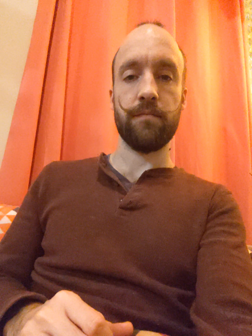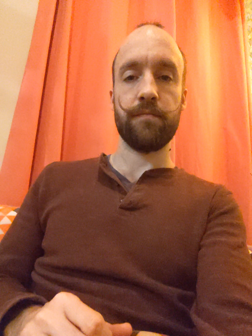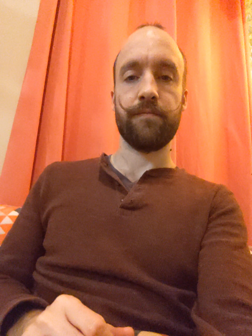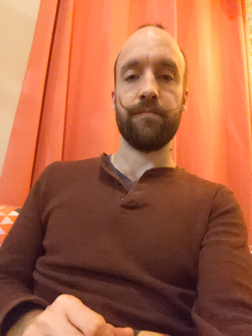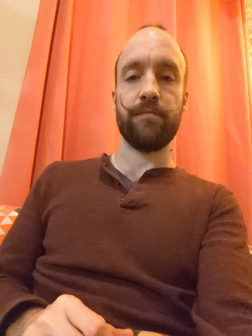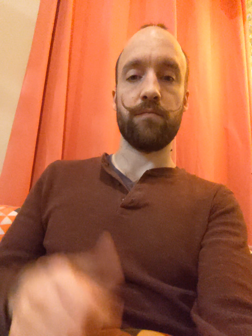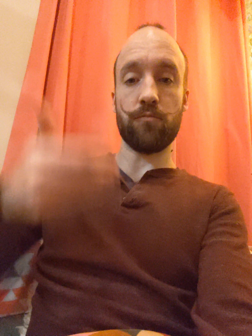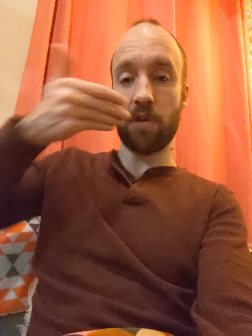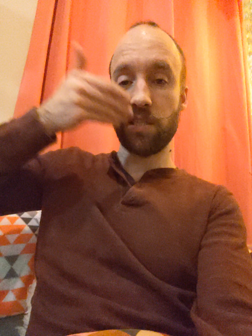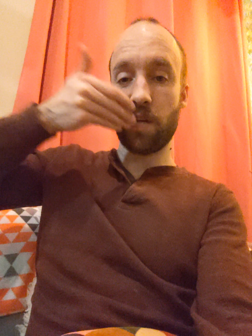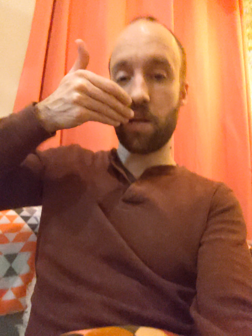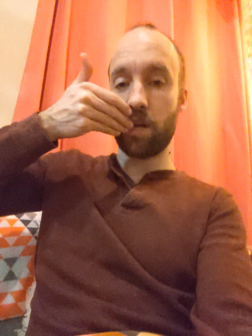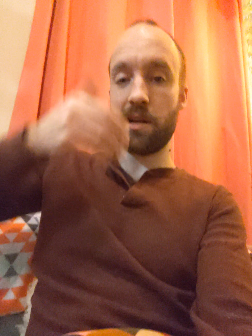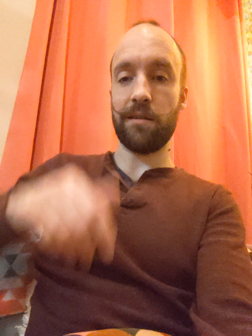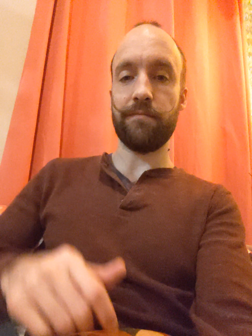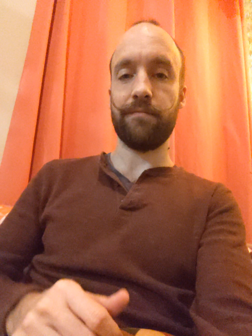pizza